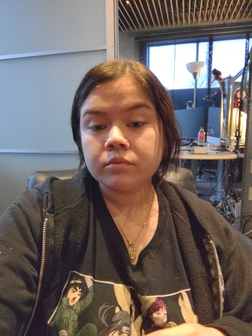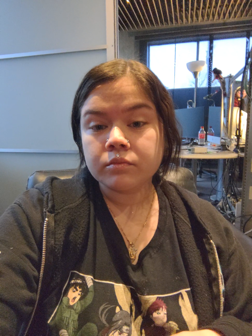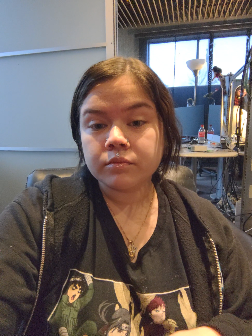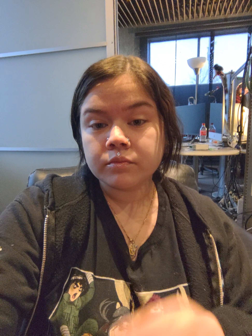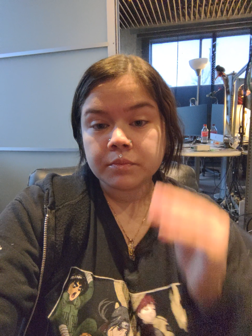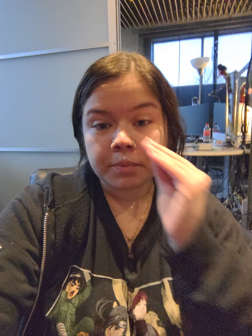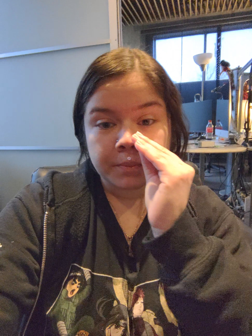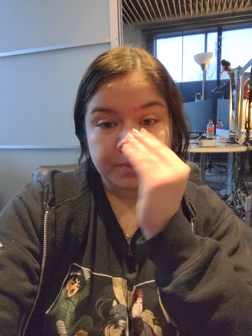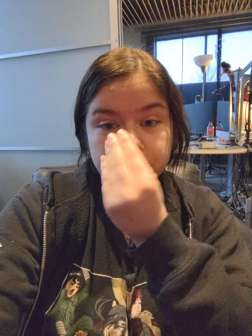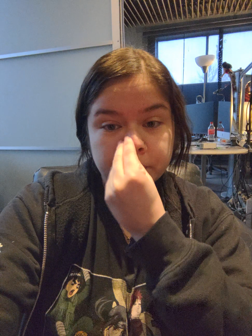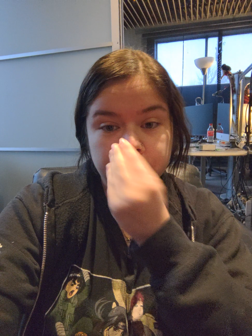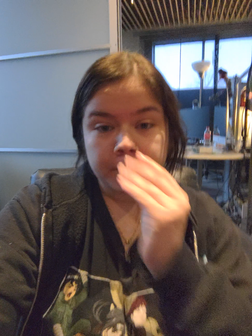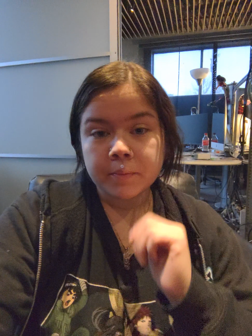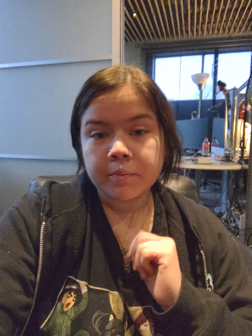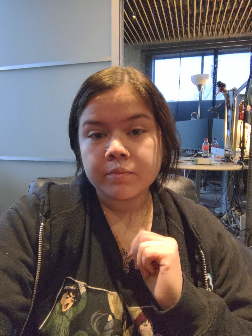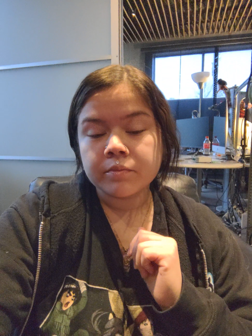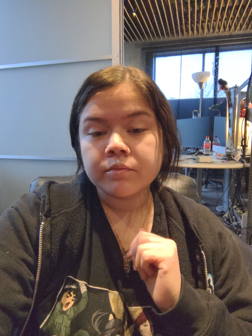flower